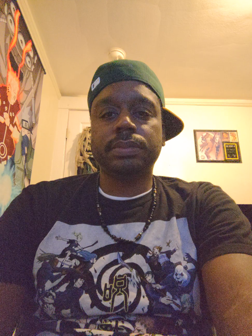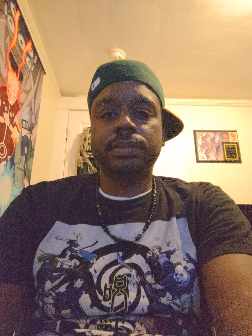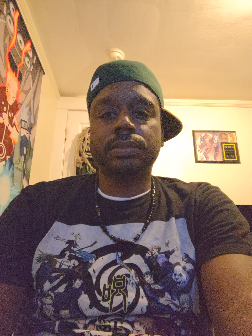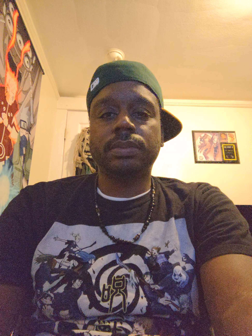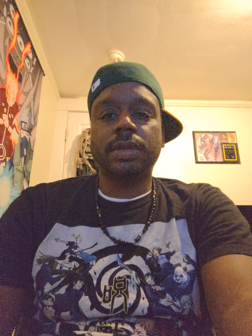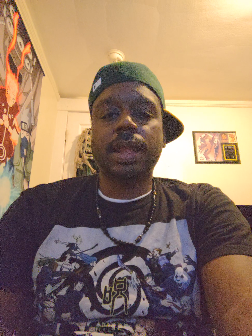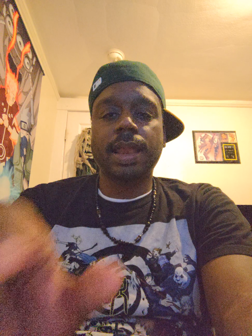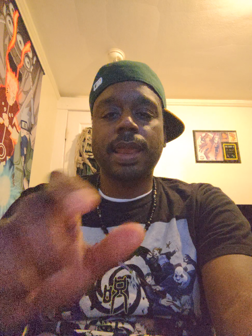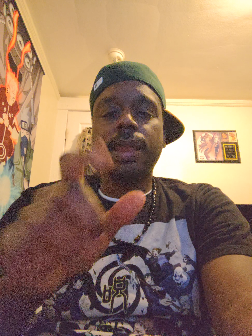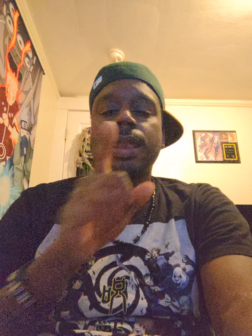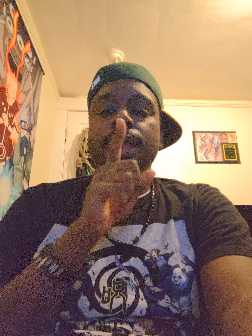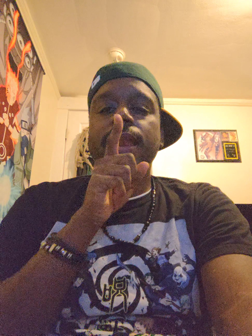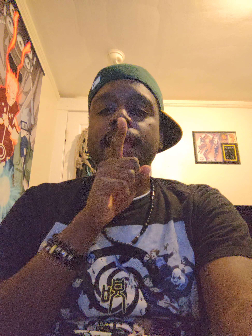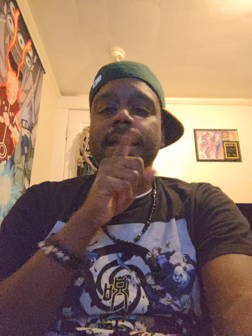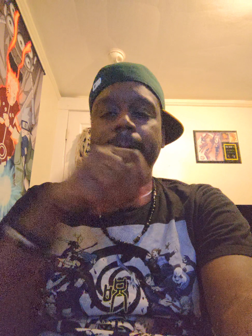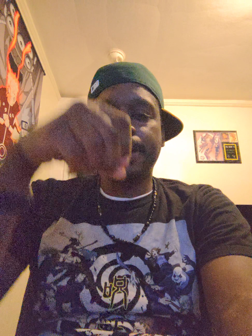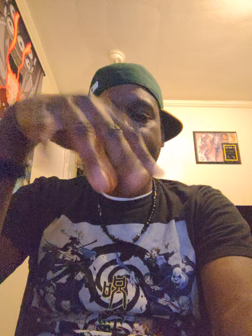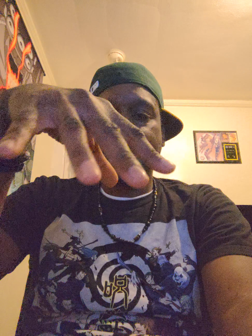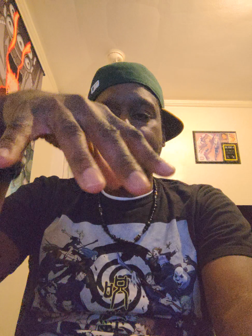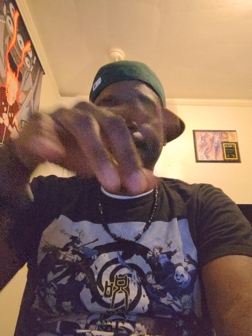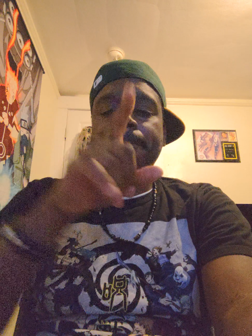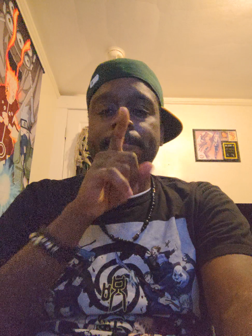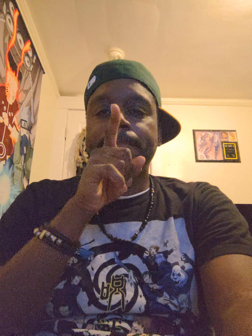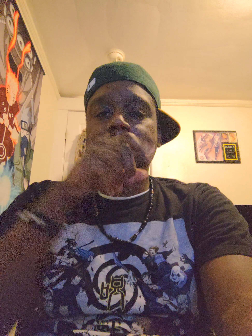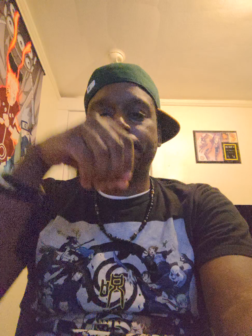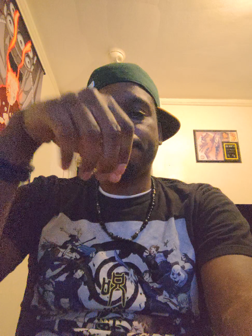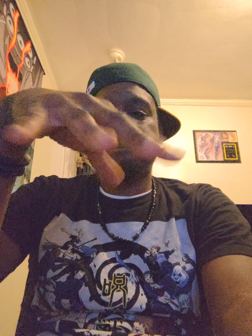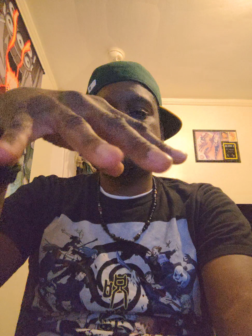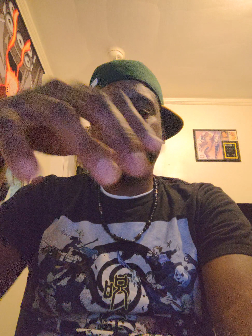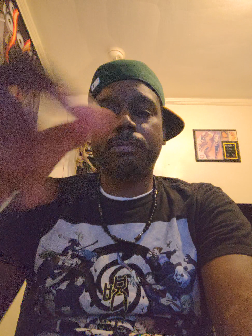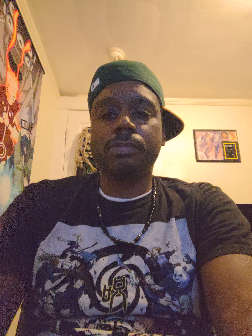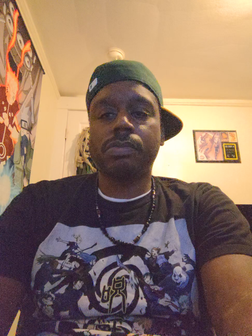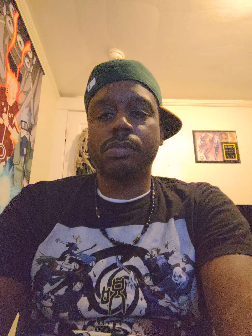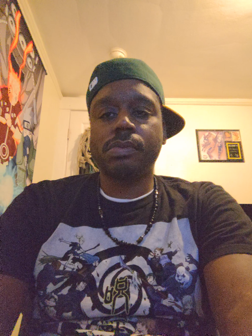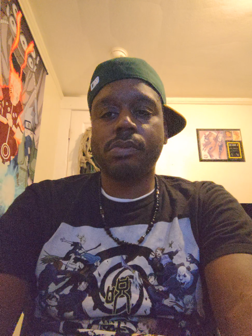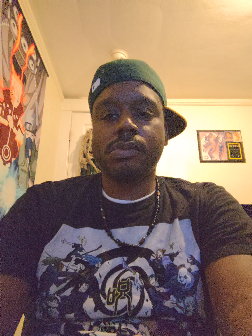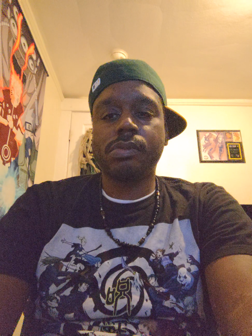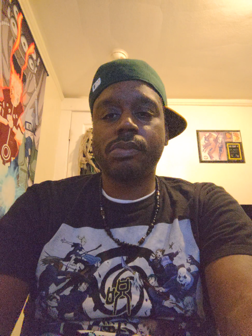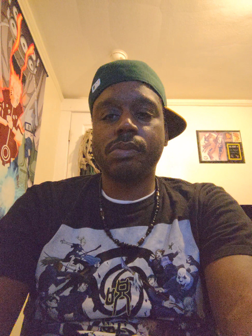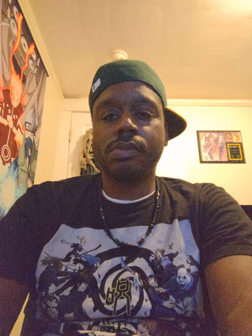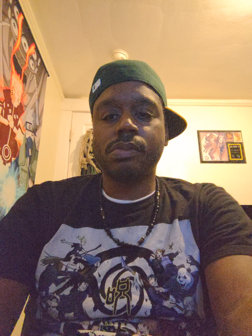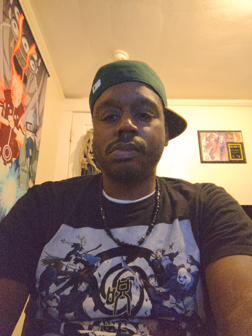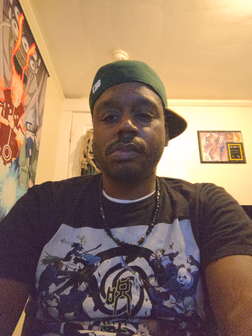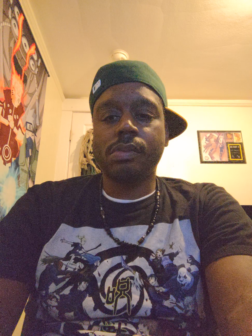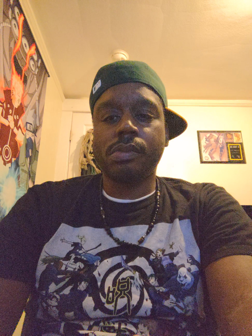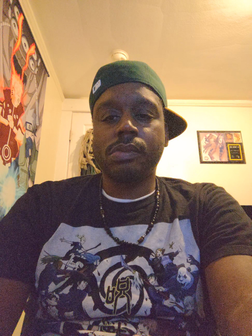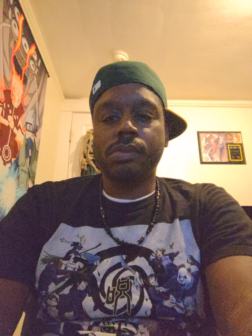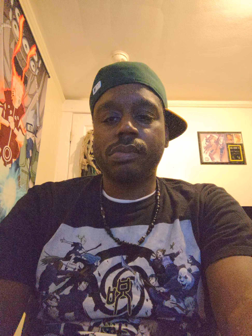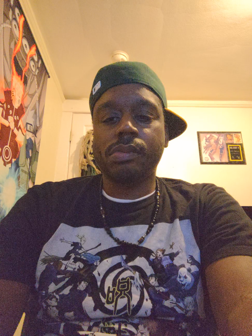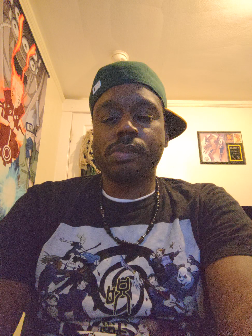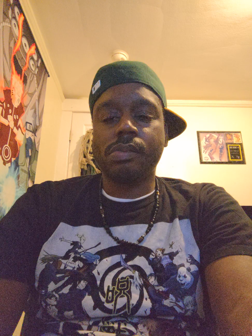lamp